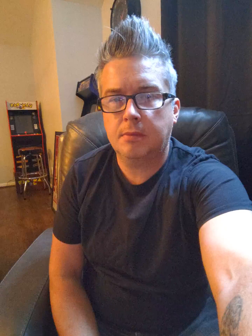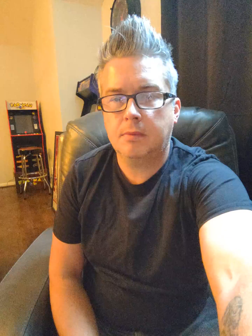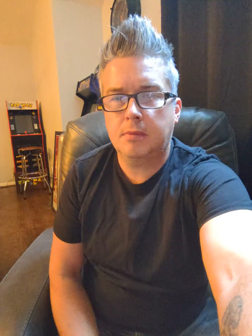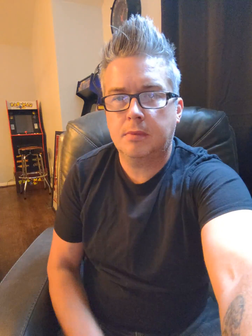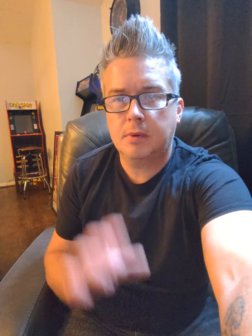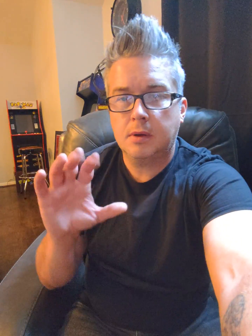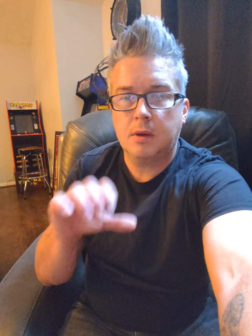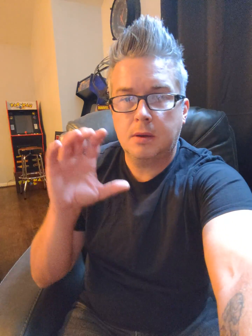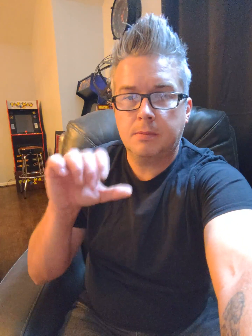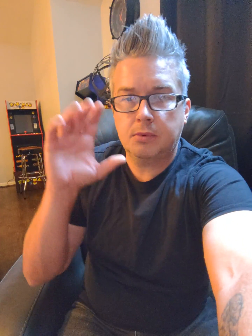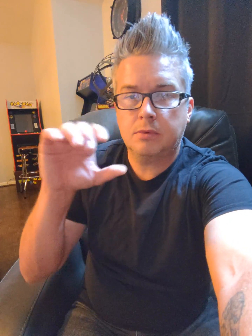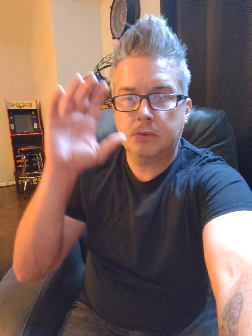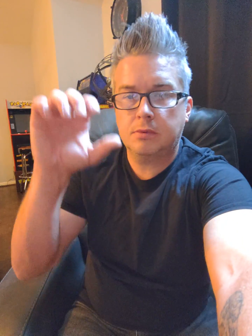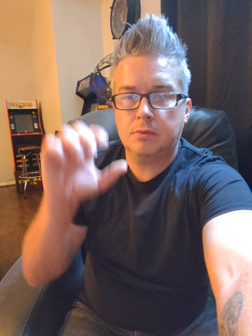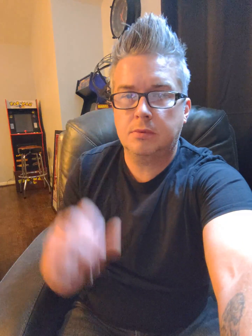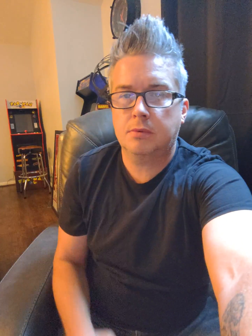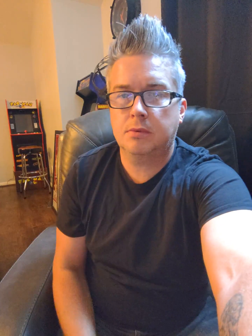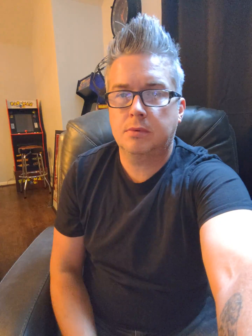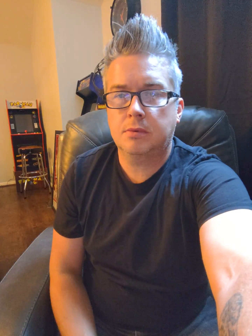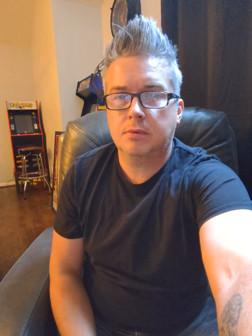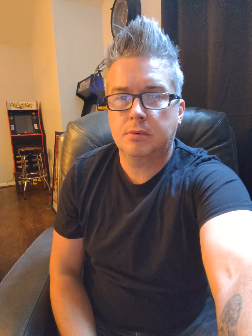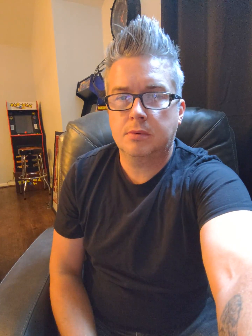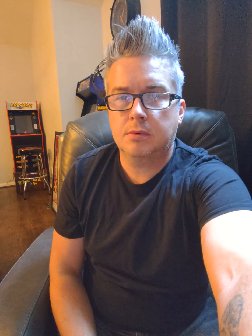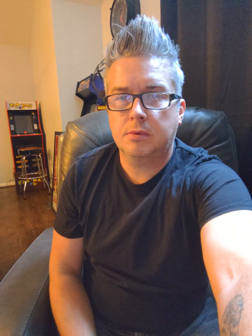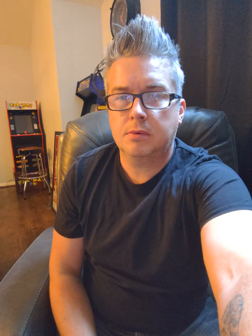climb